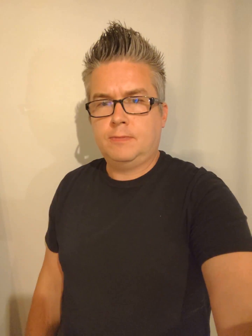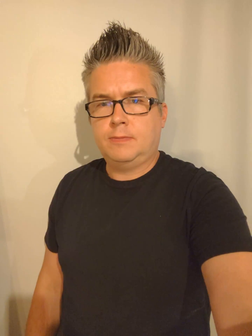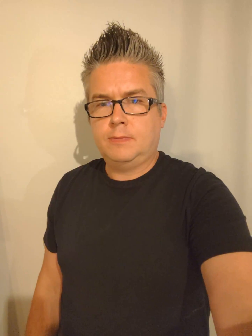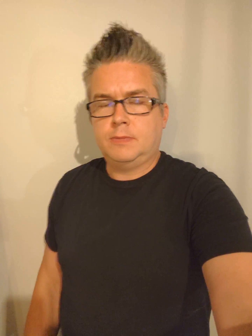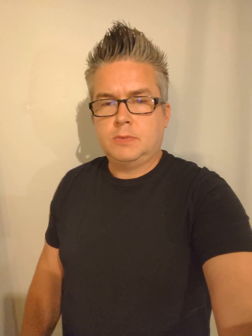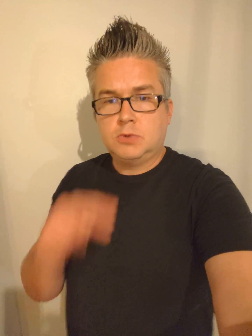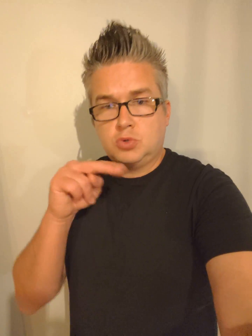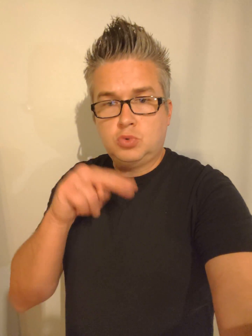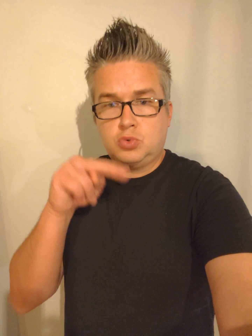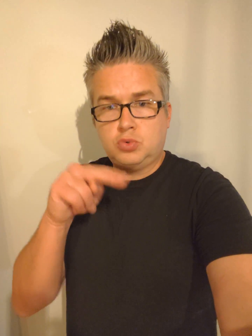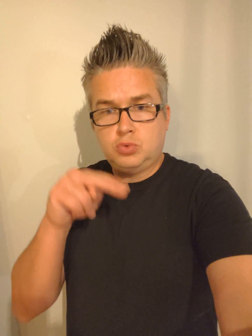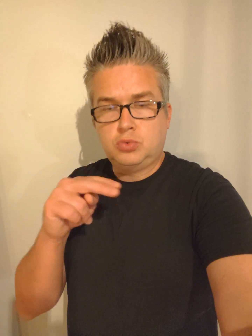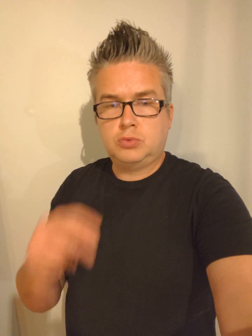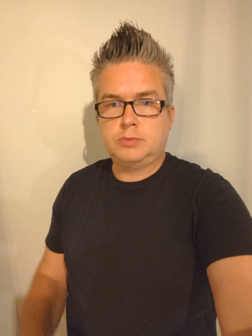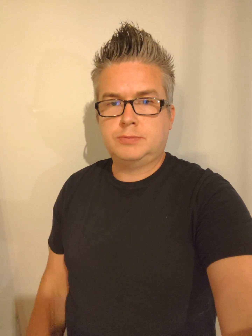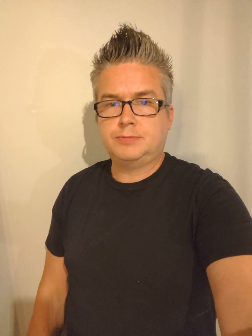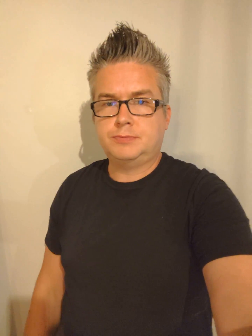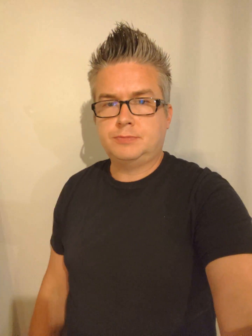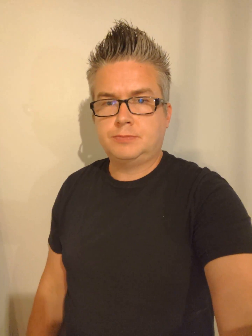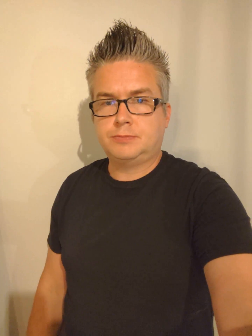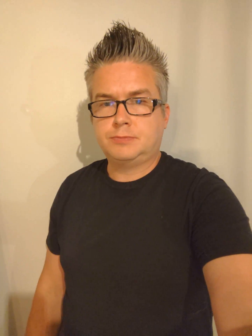nurse